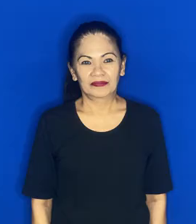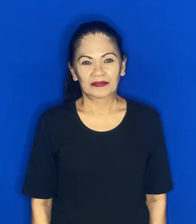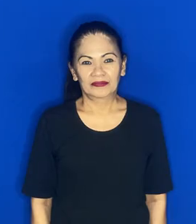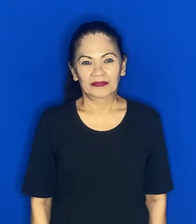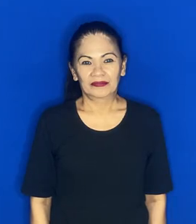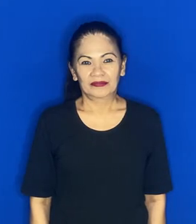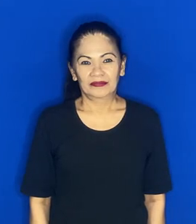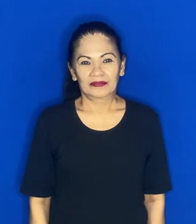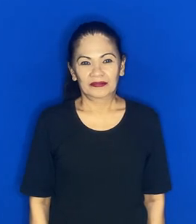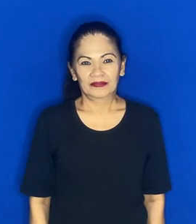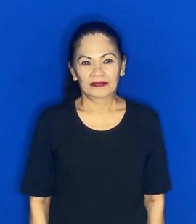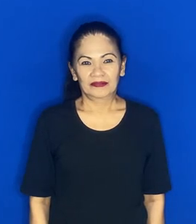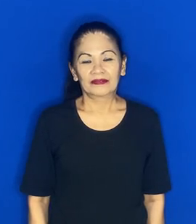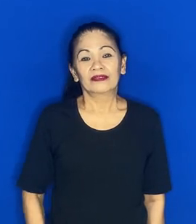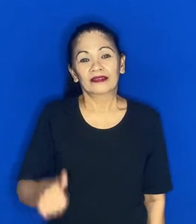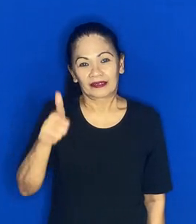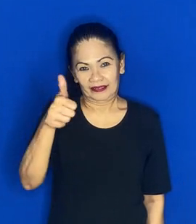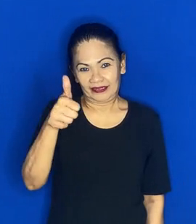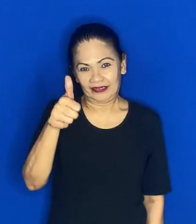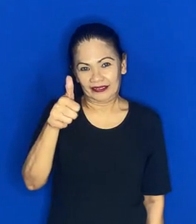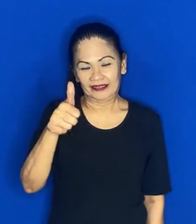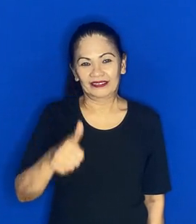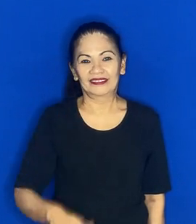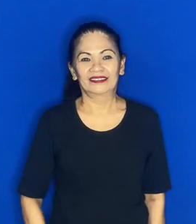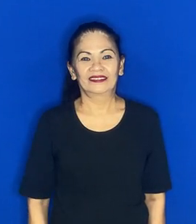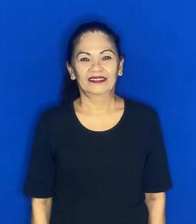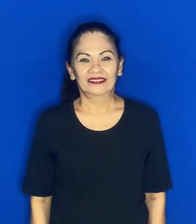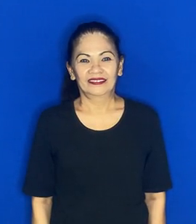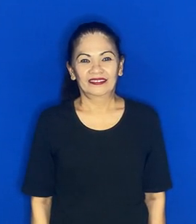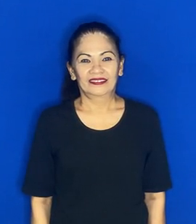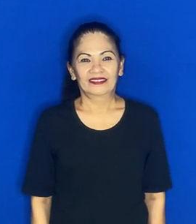ten